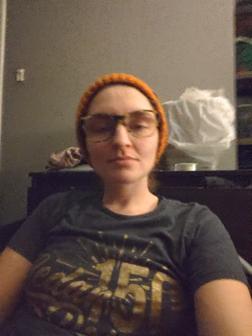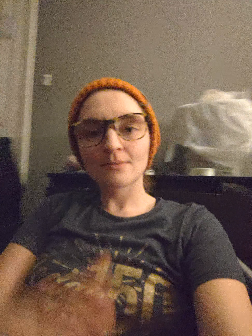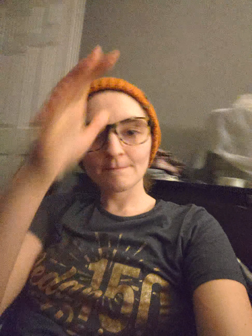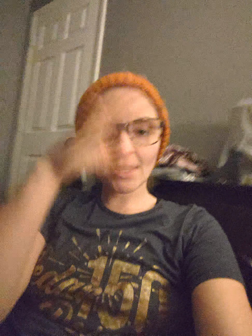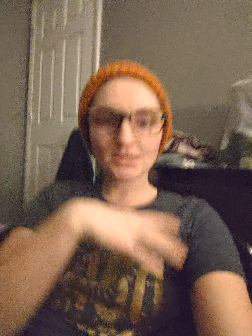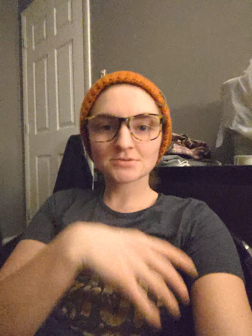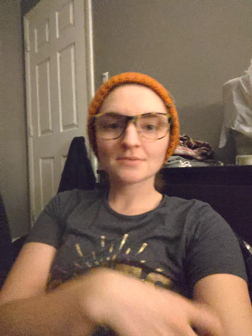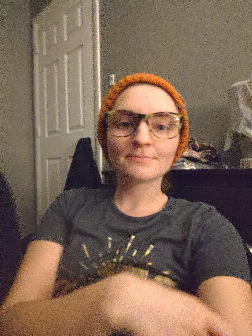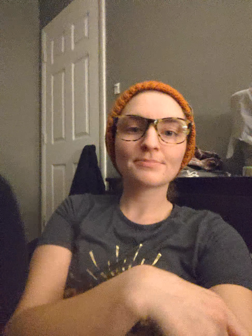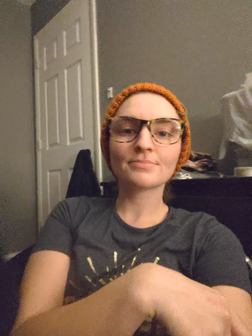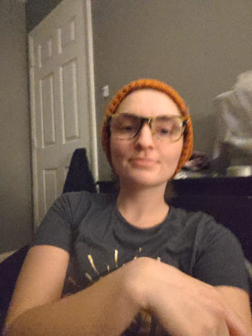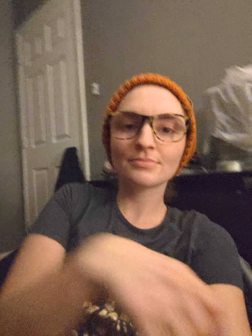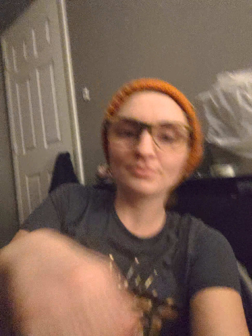man